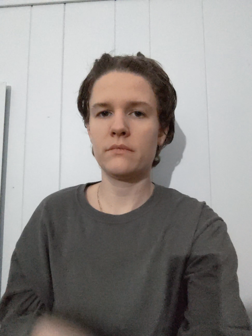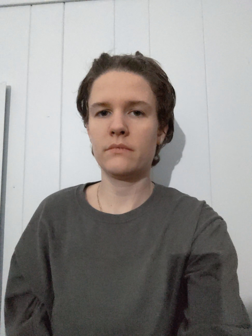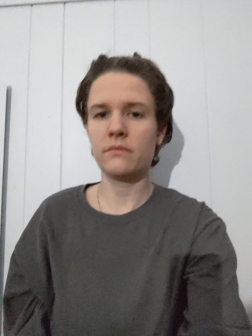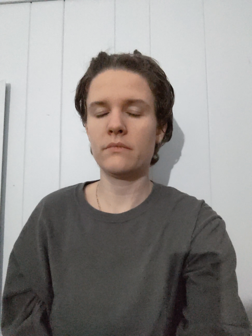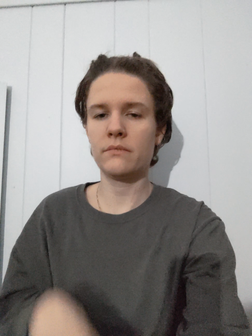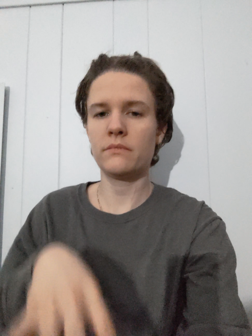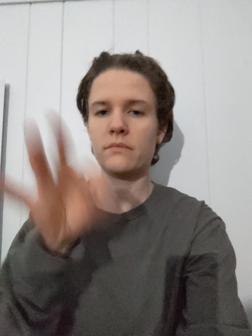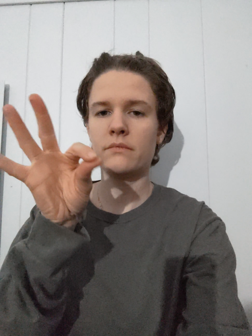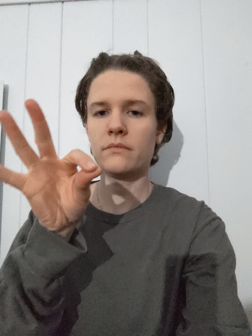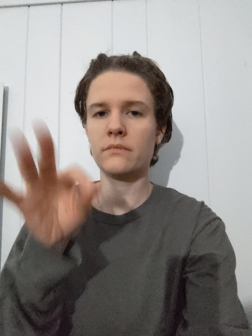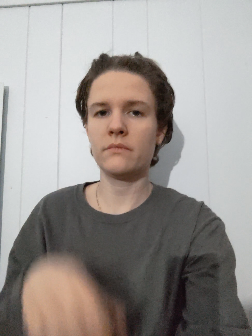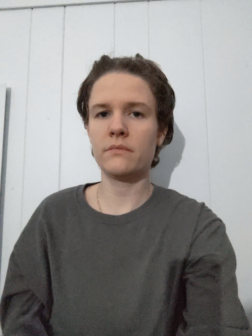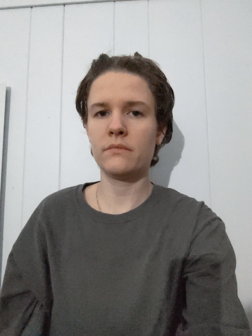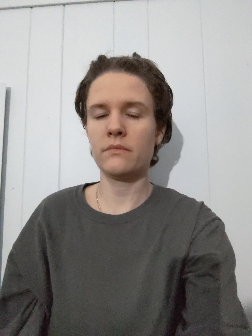find